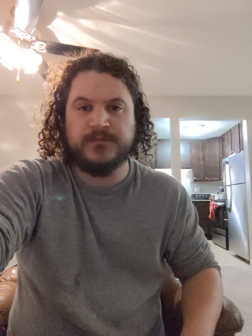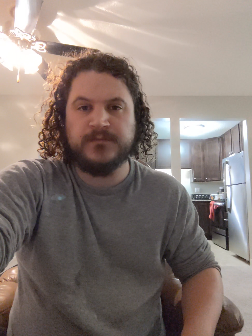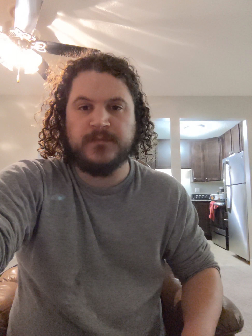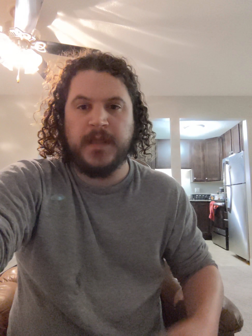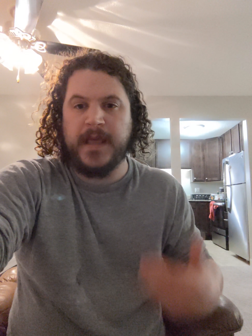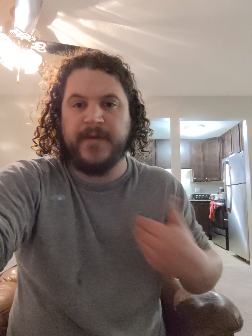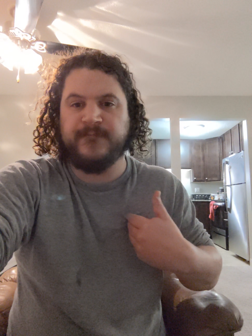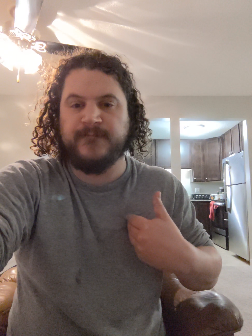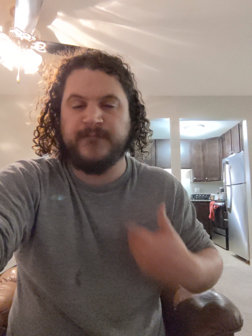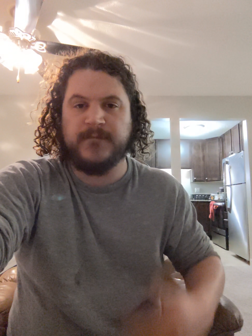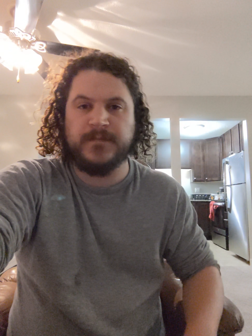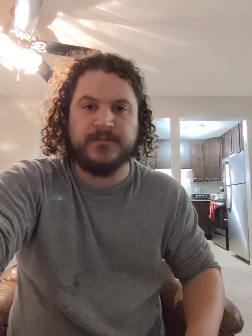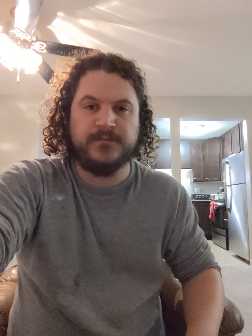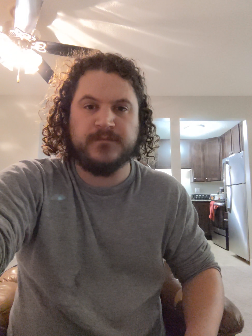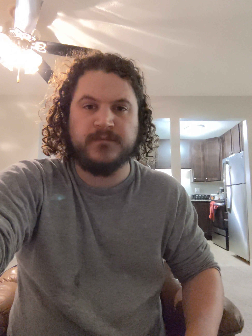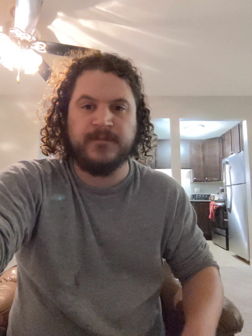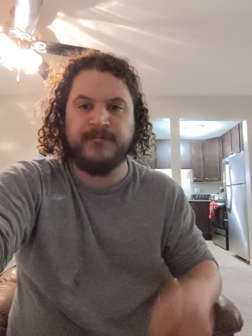have